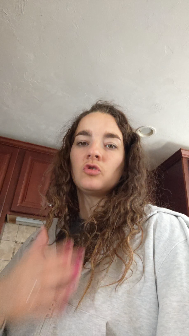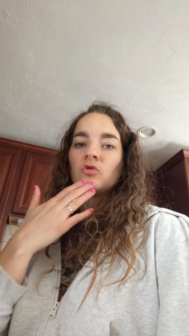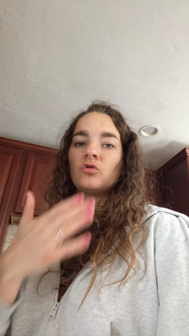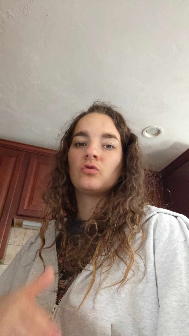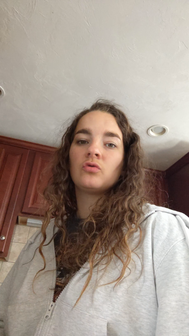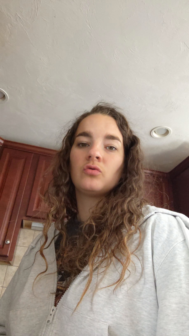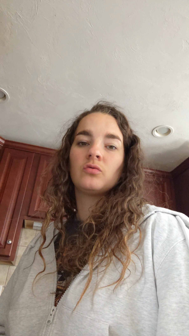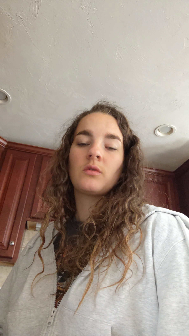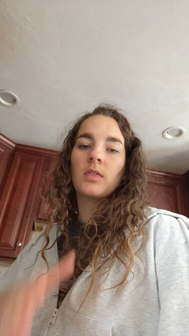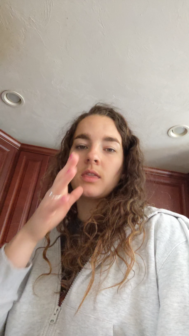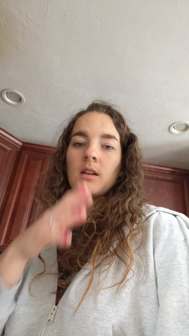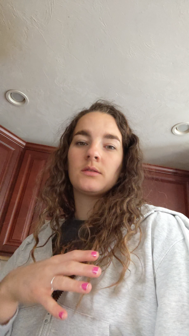lady